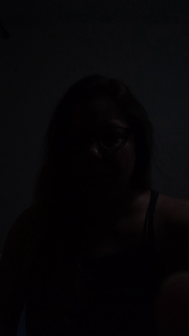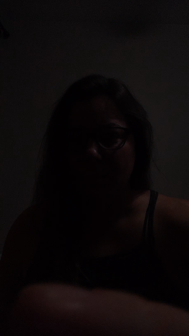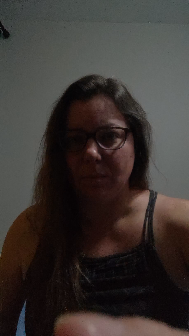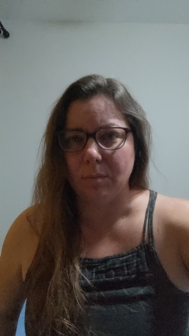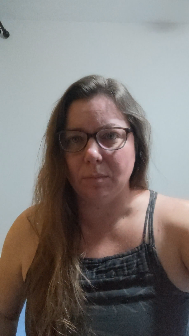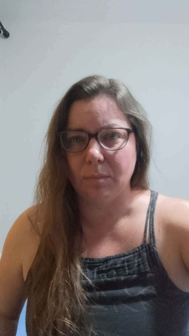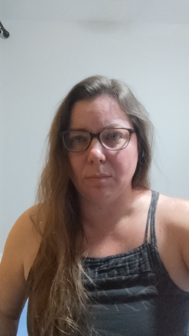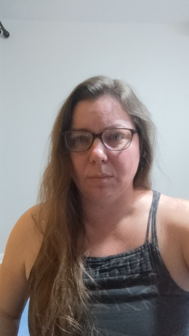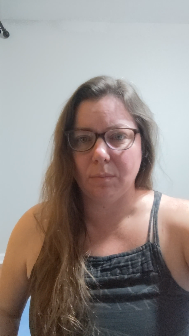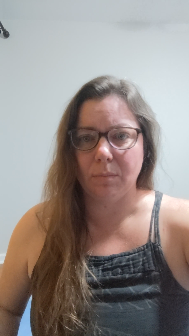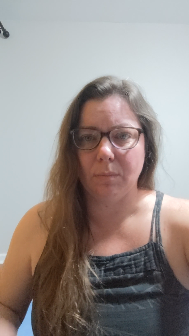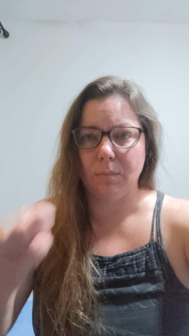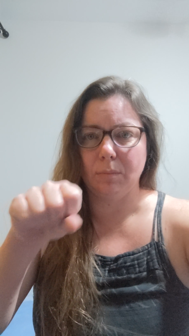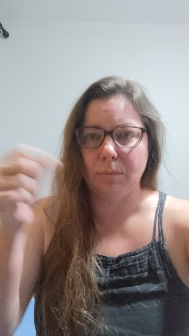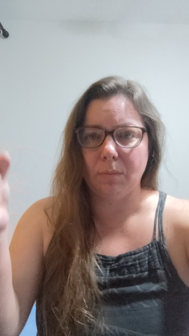broken